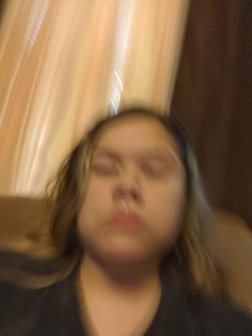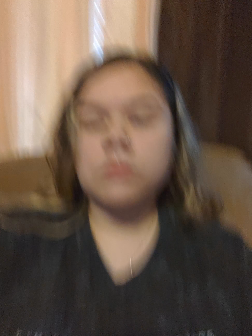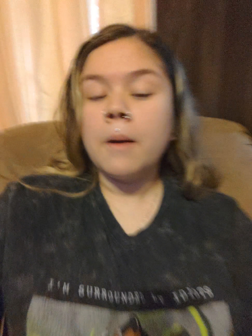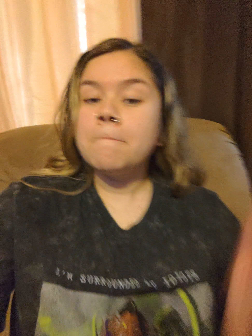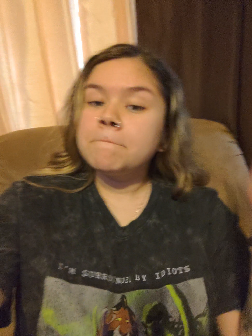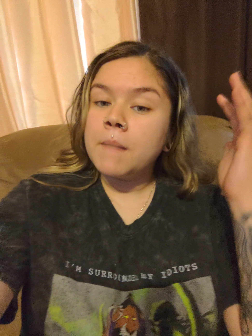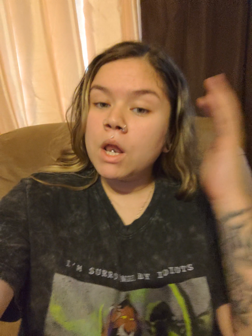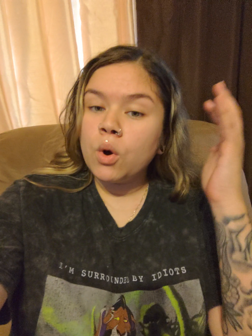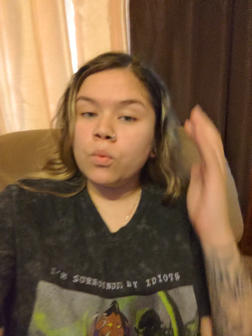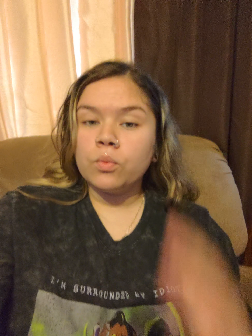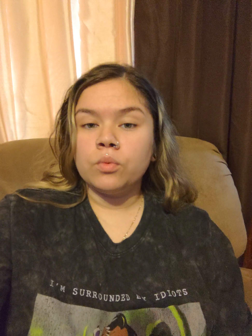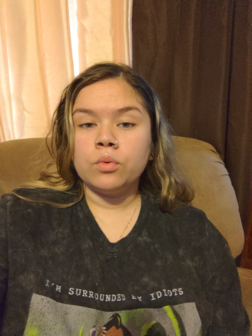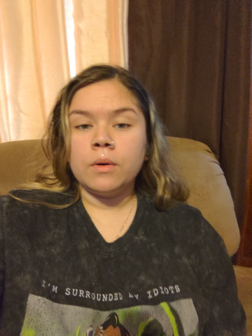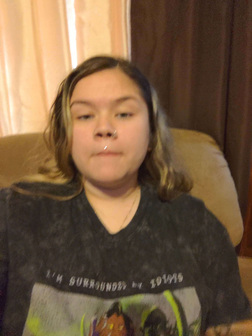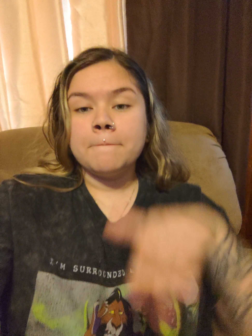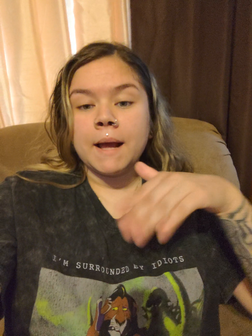pillow